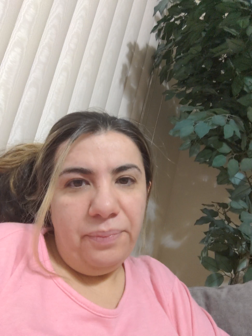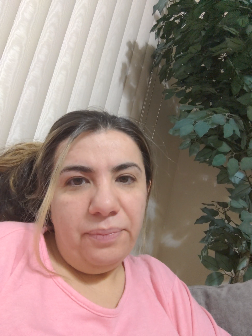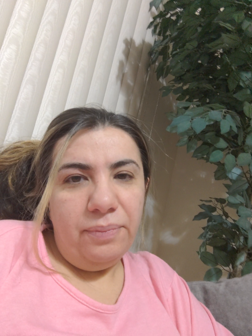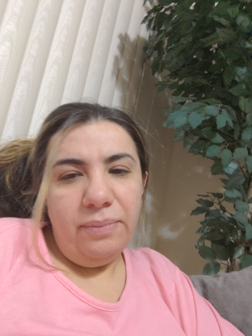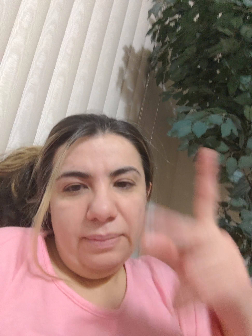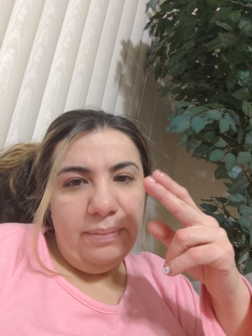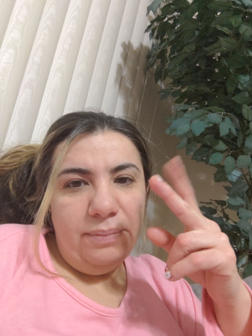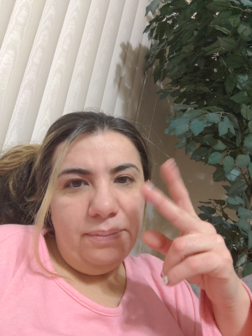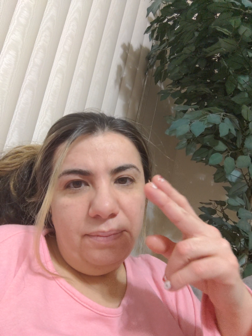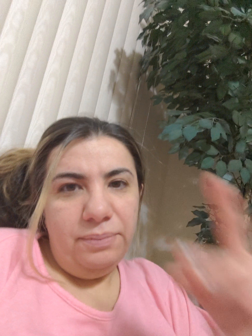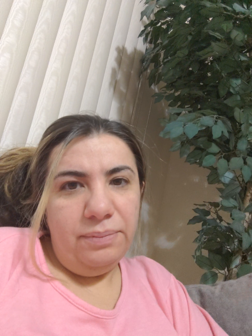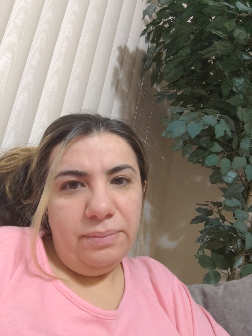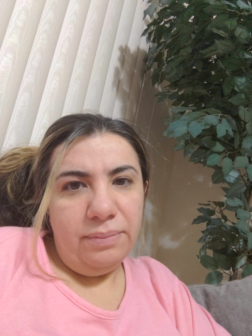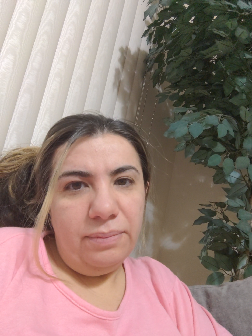scissors